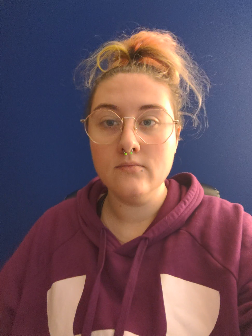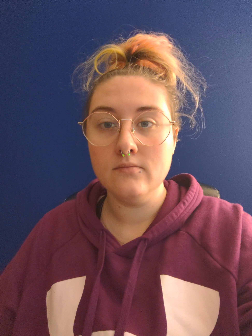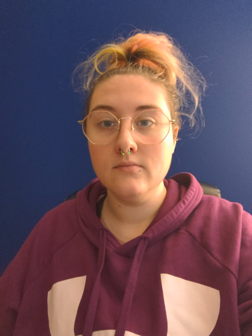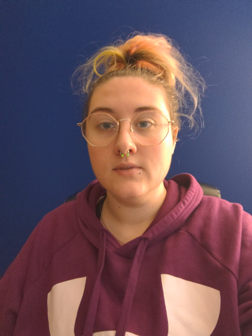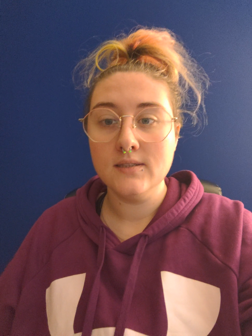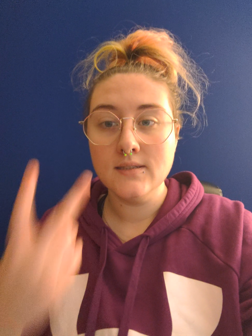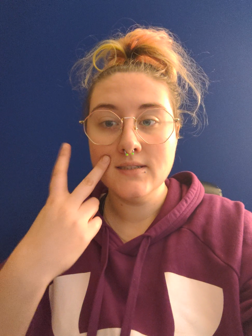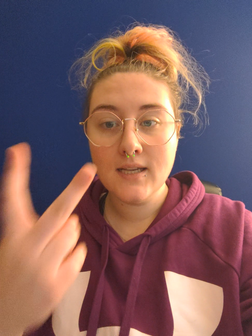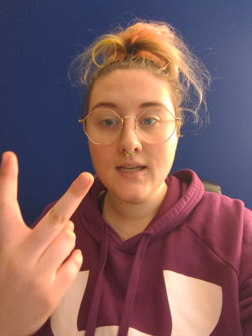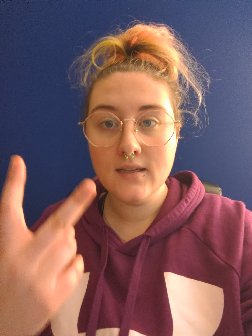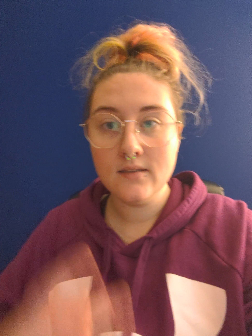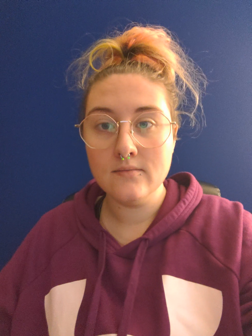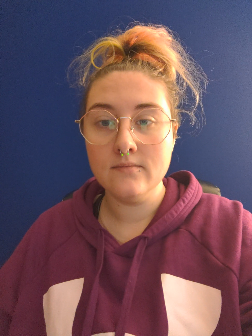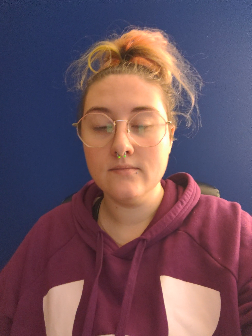see